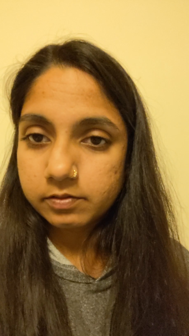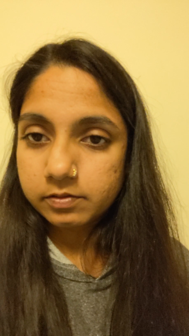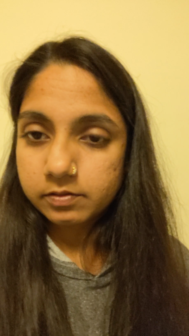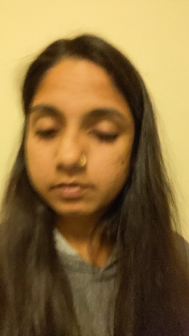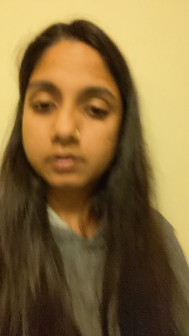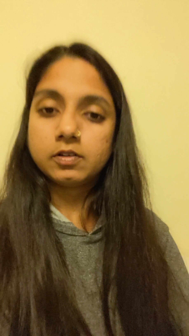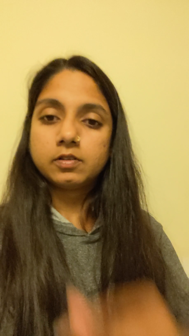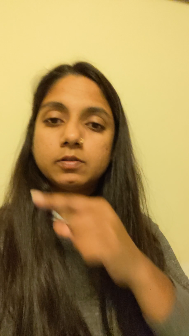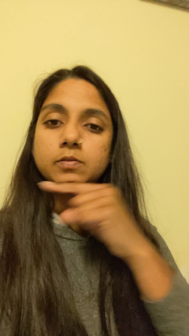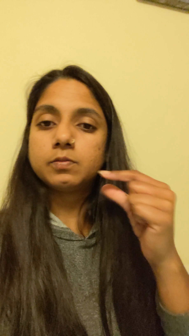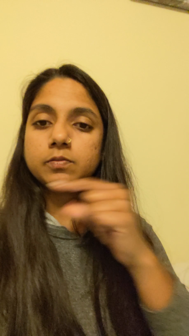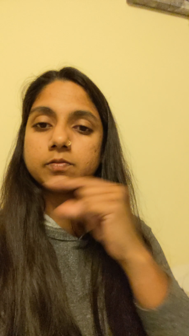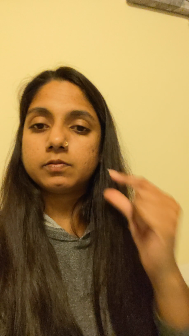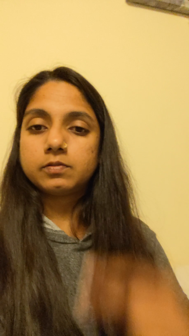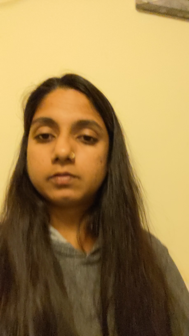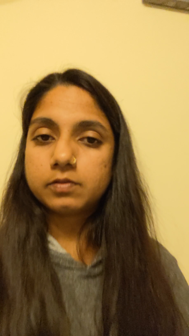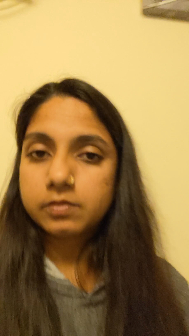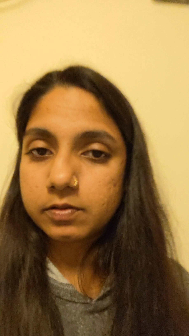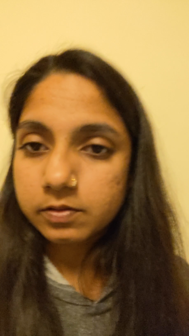glue